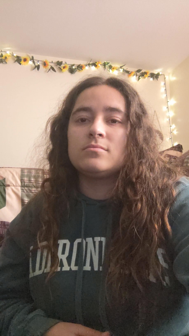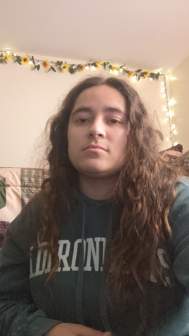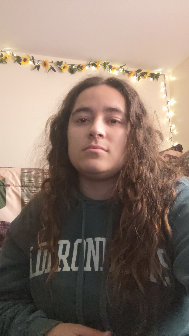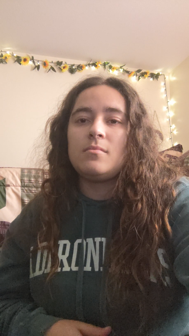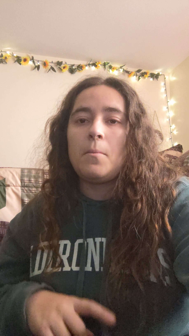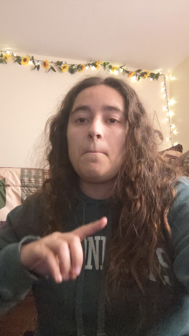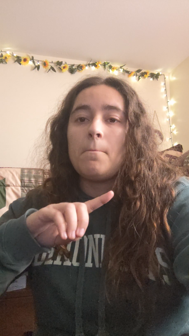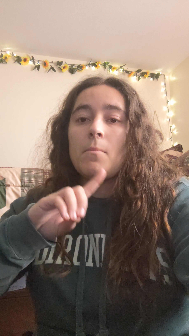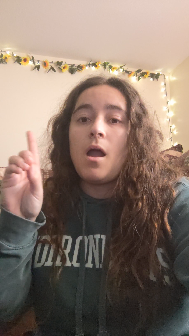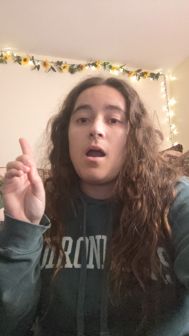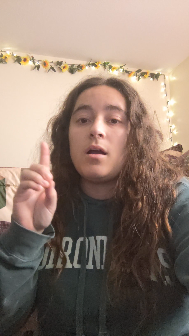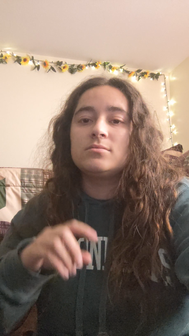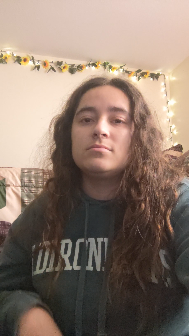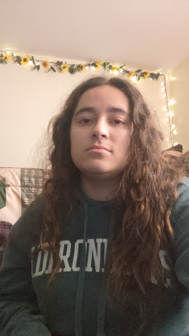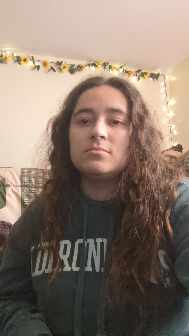but